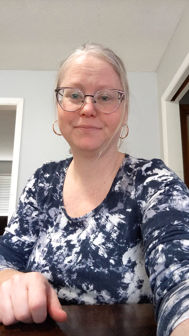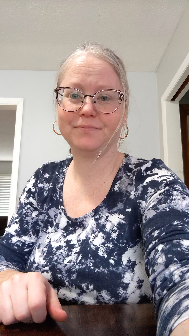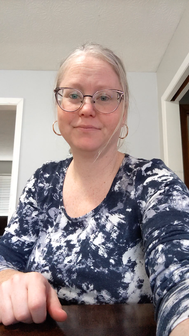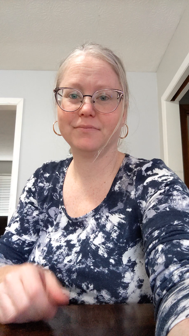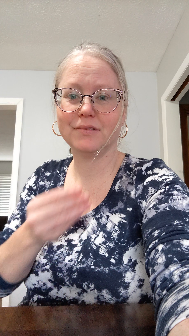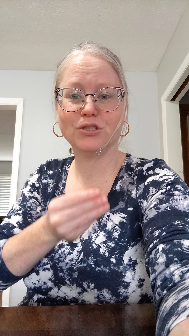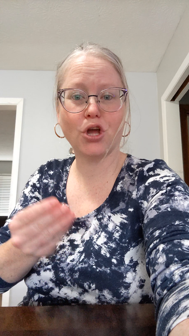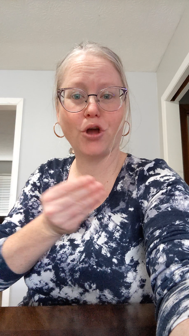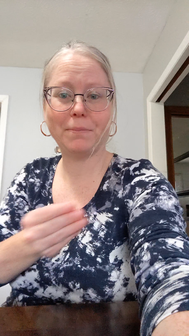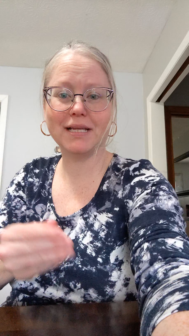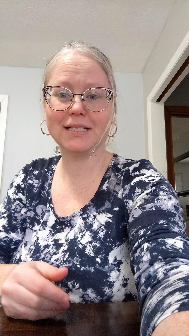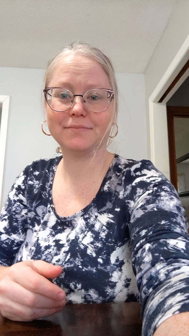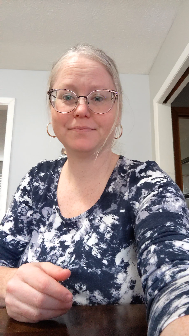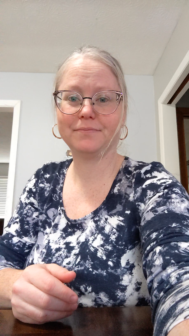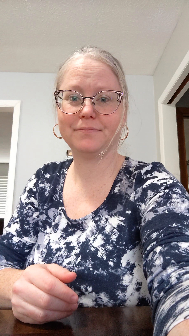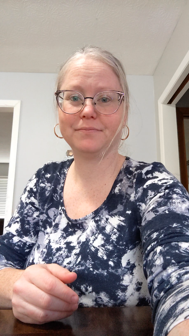shopping